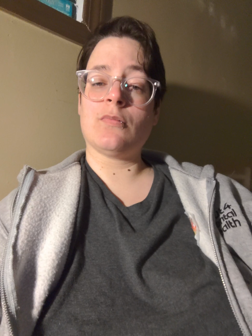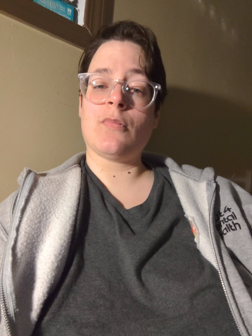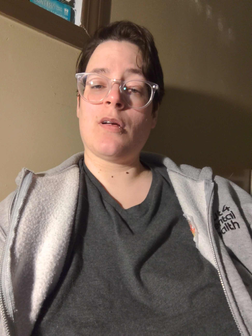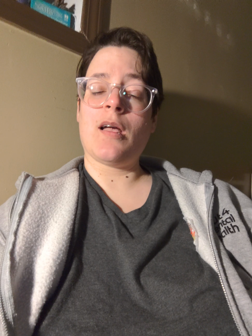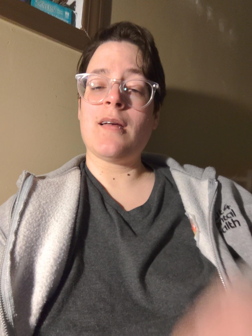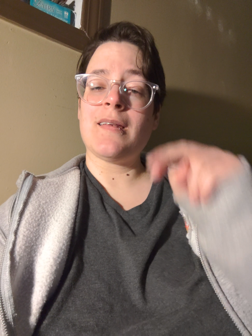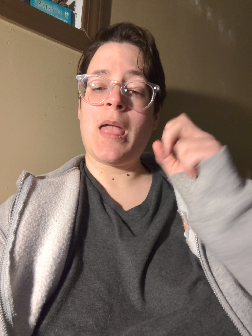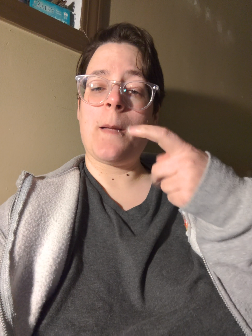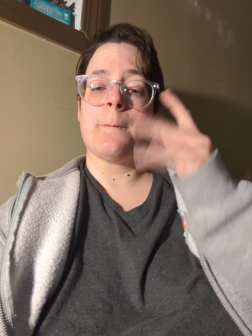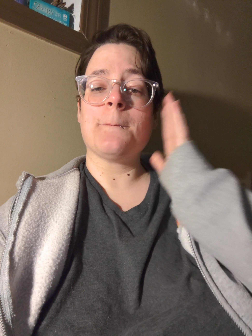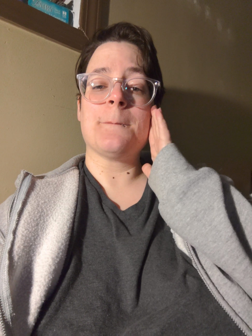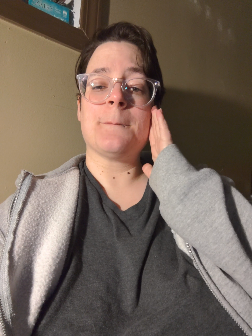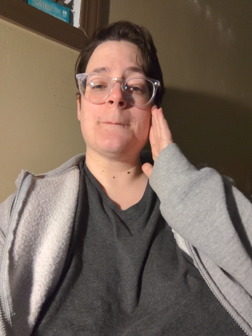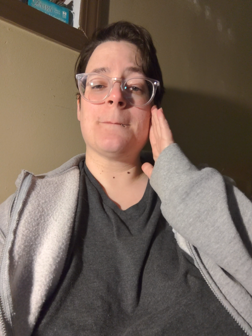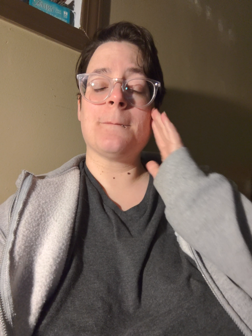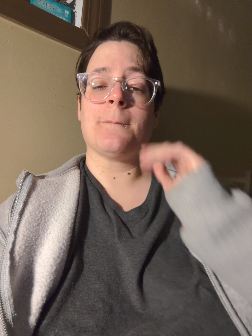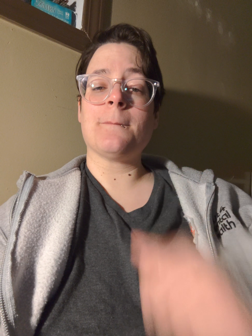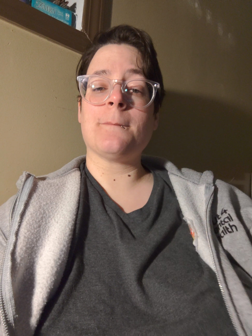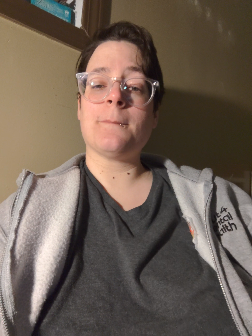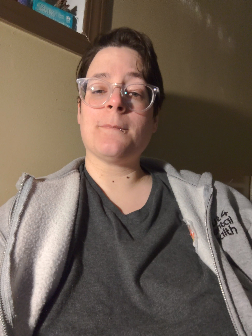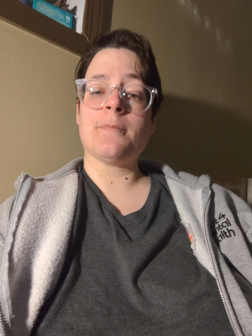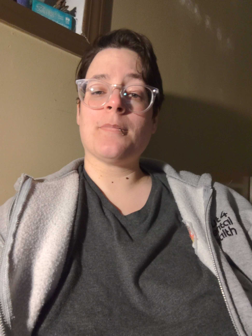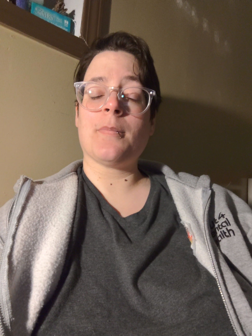nap